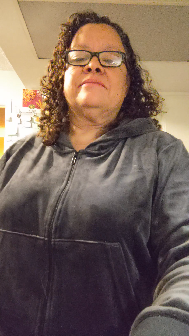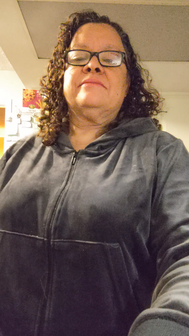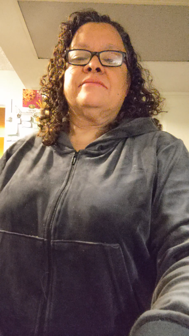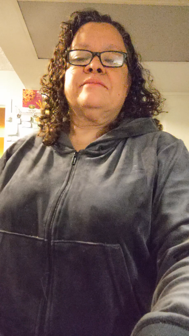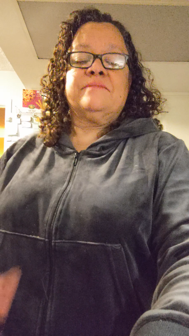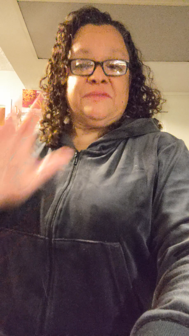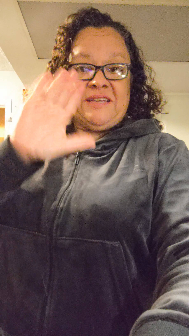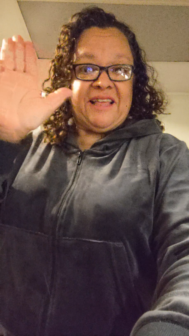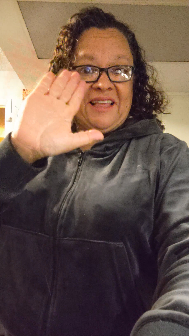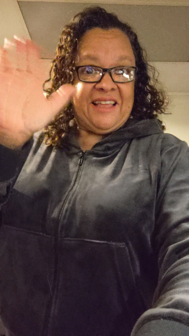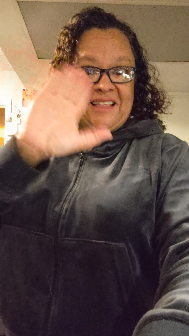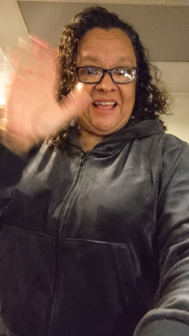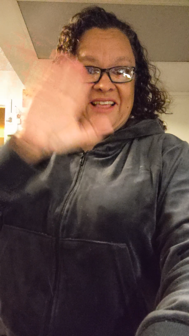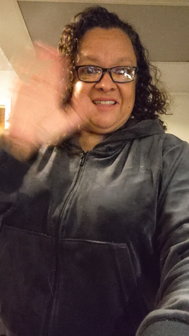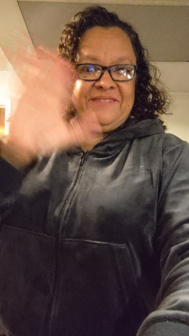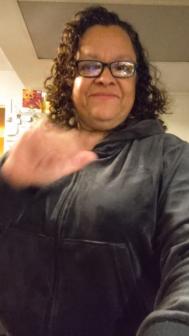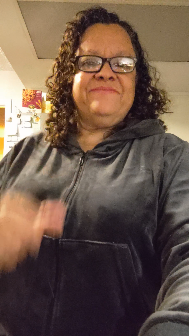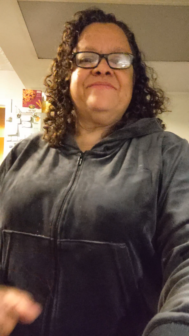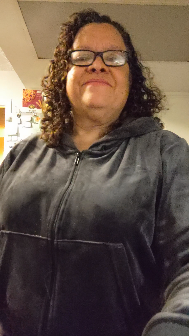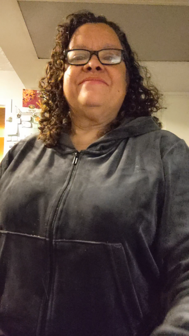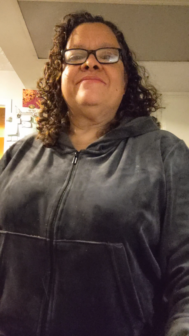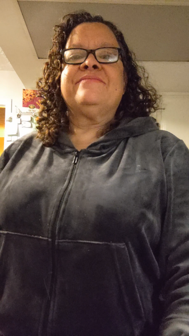hi